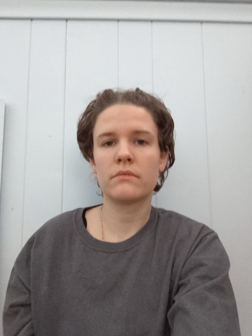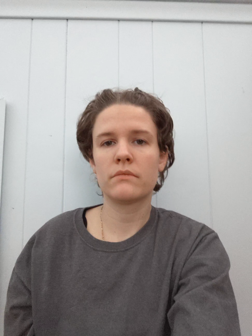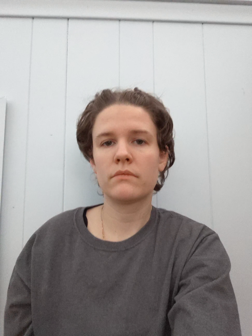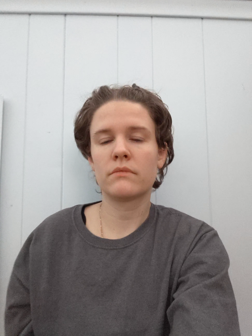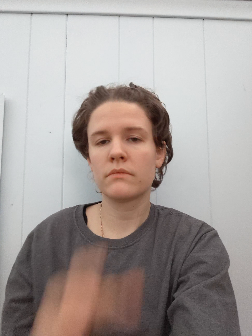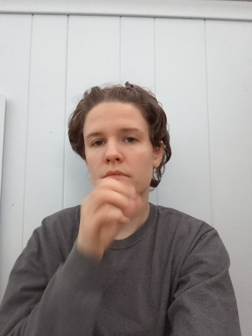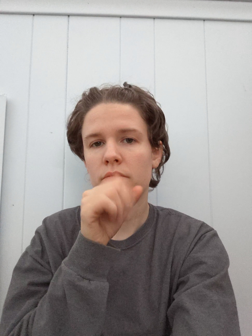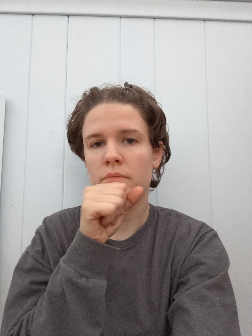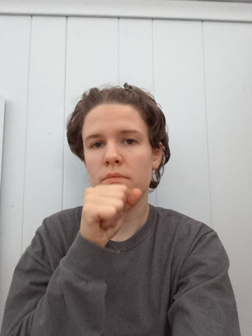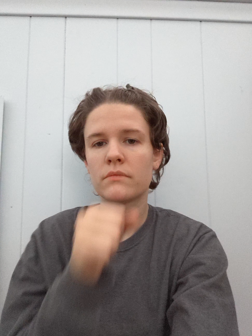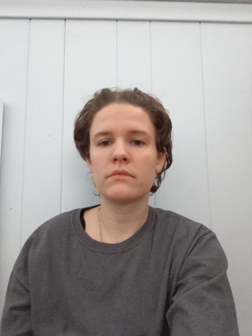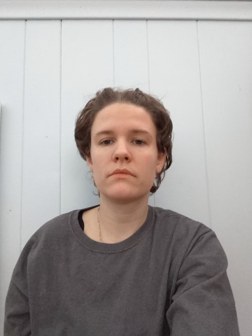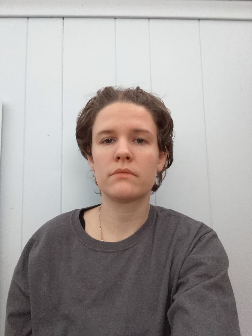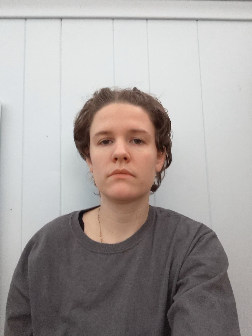orange